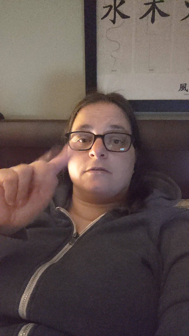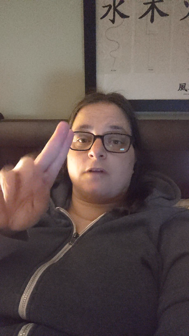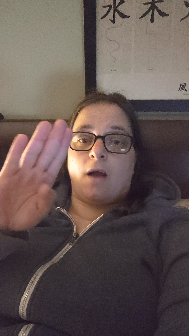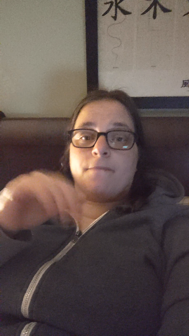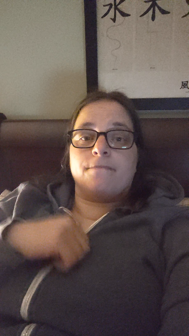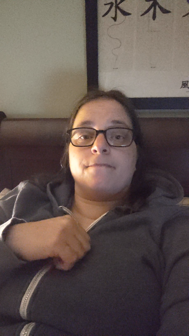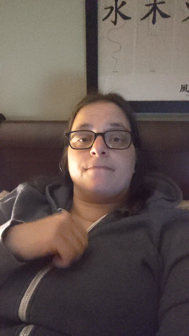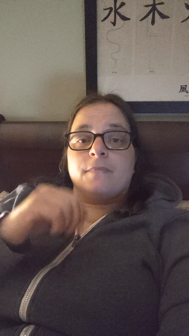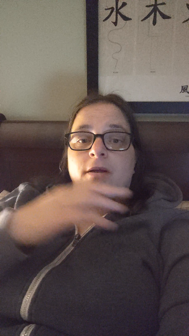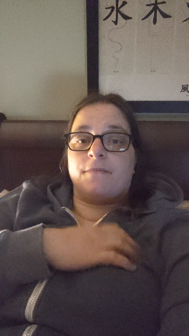bear